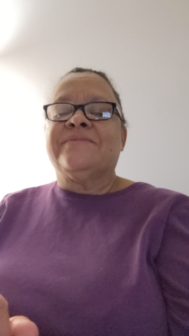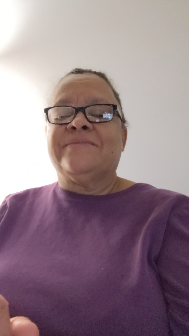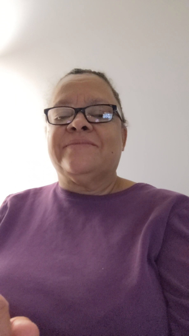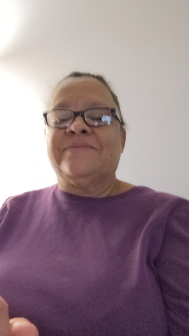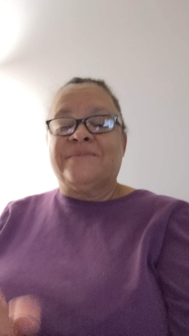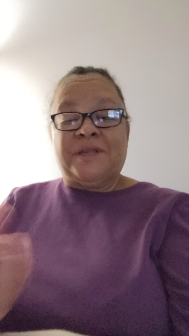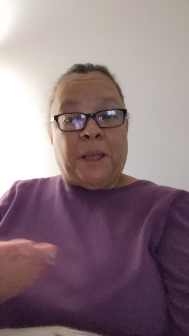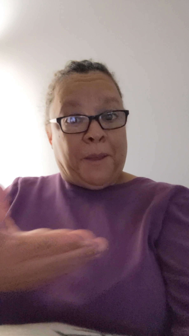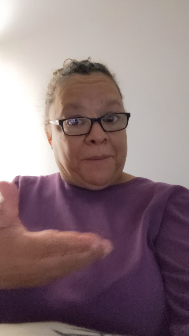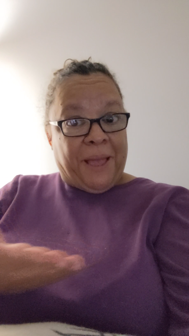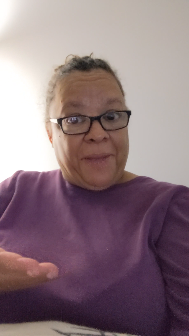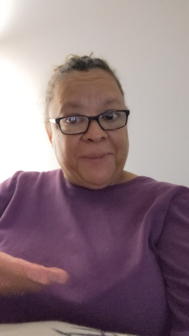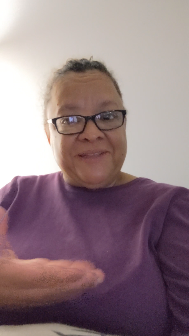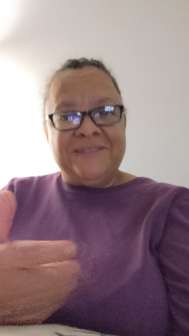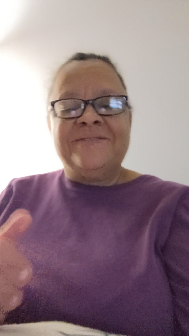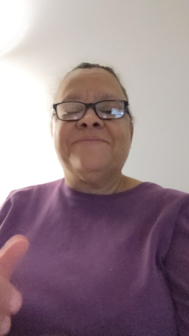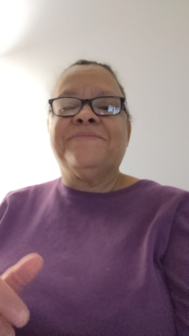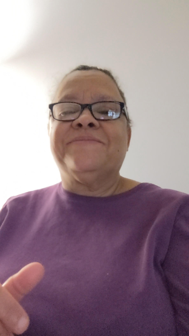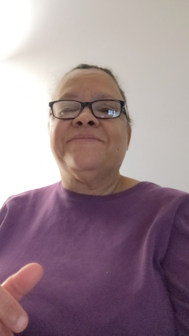baby